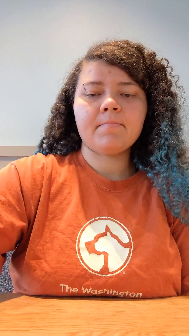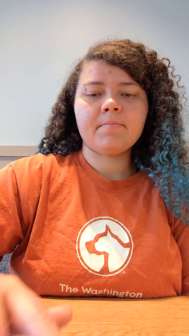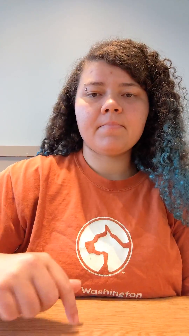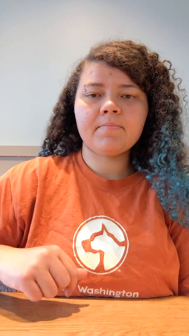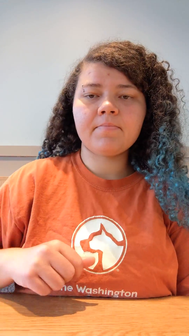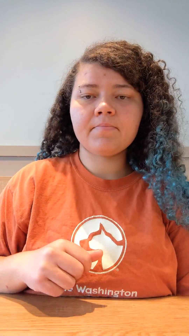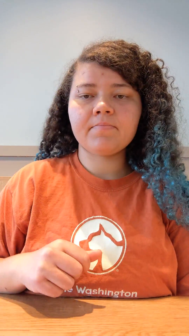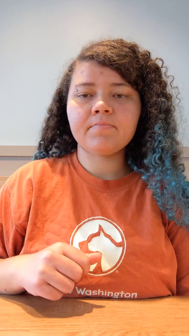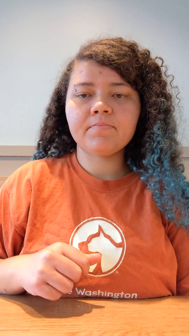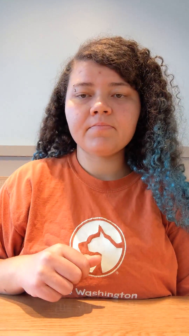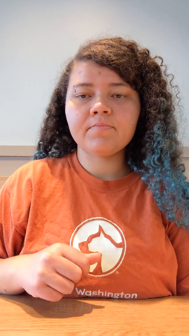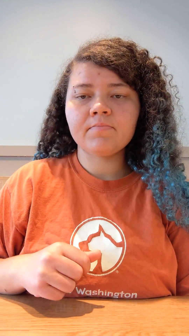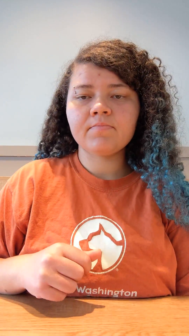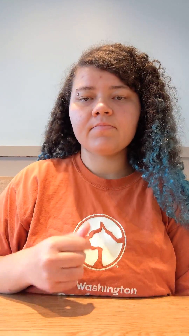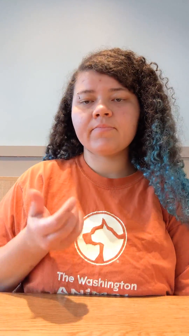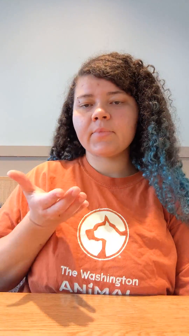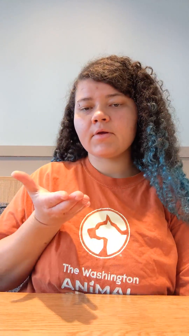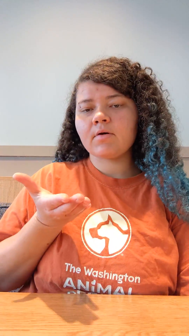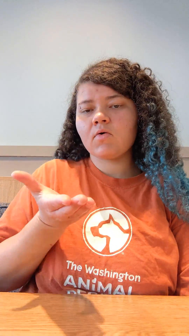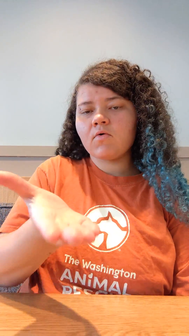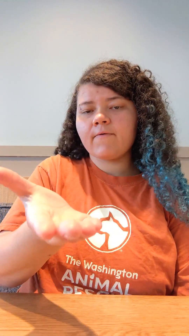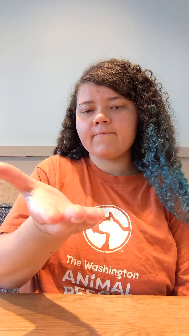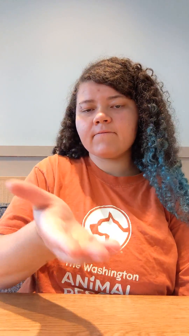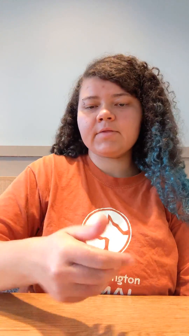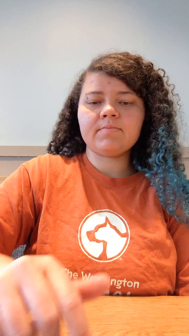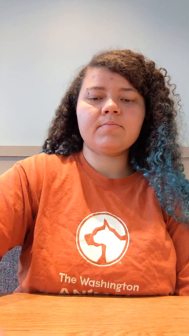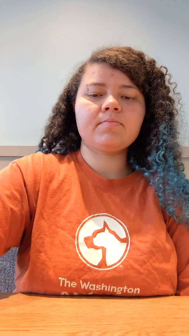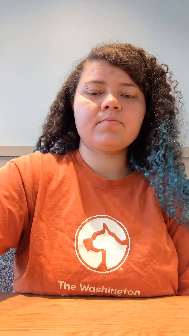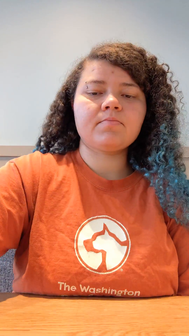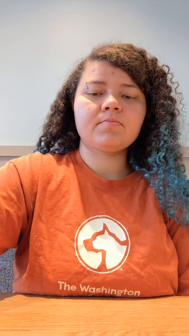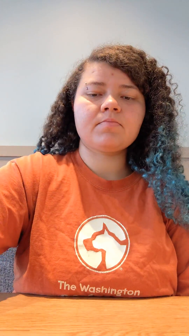oven